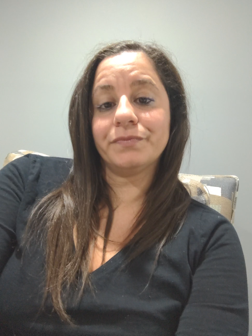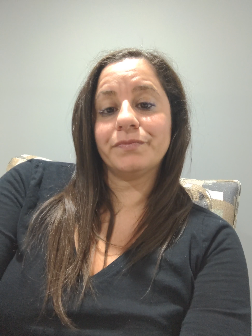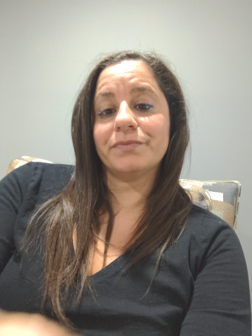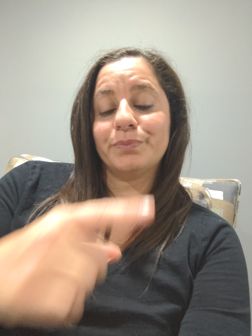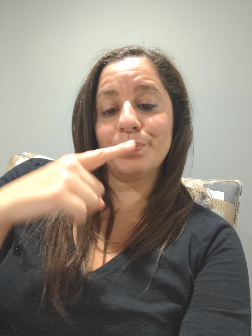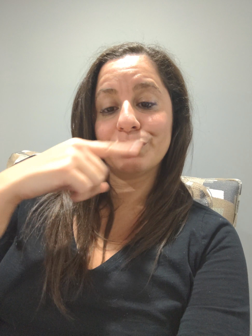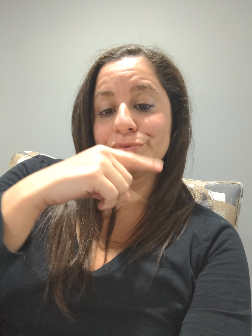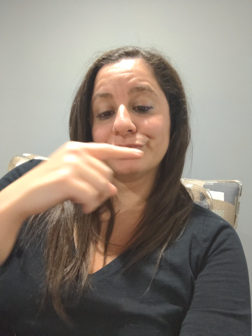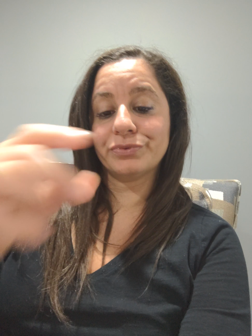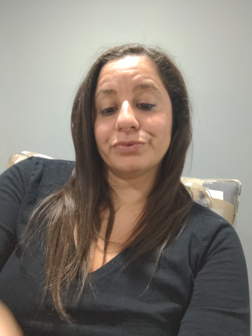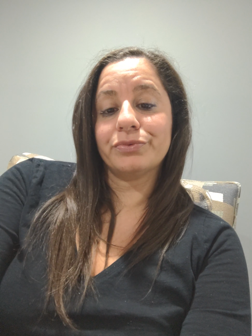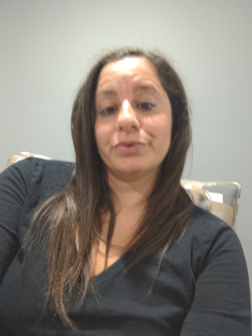toothbrush